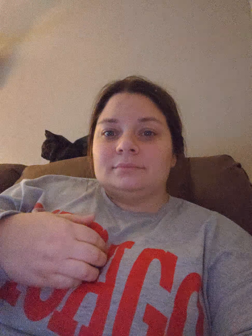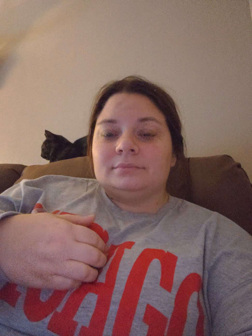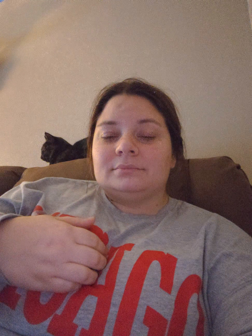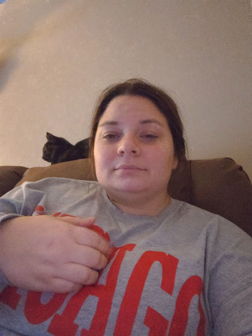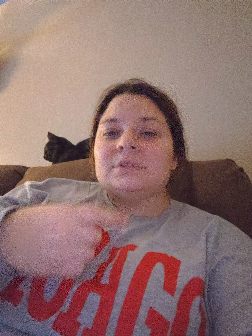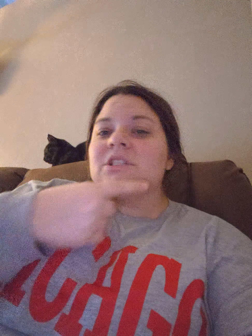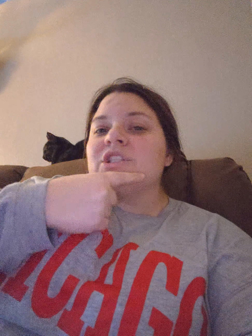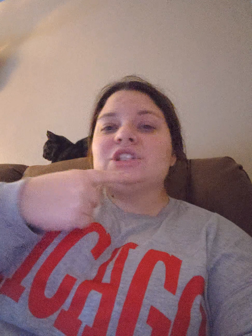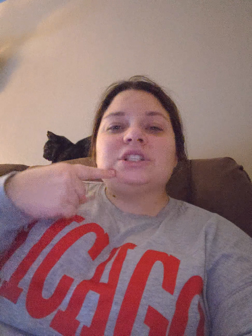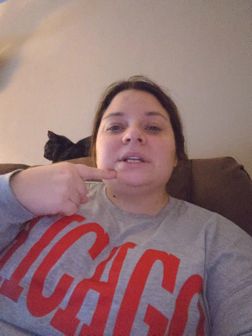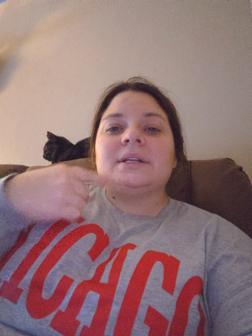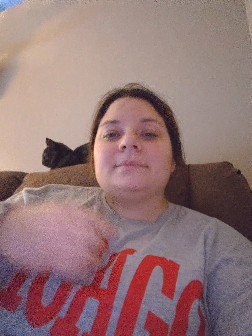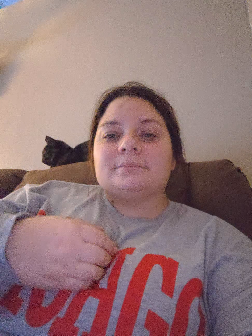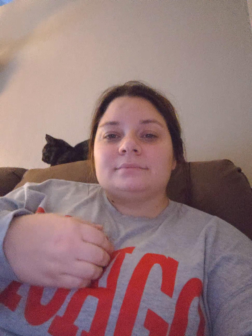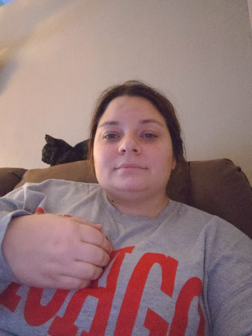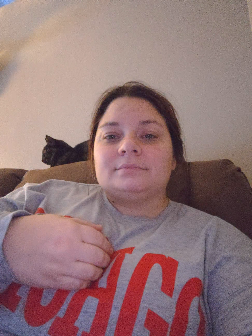chin